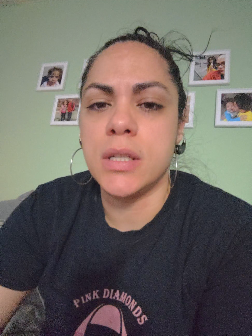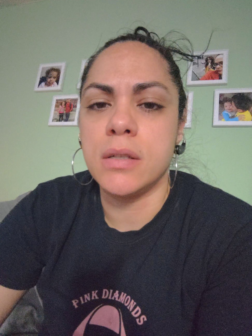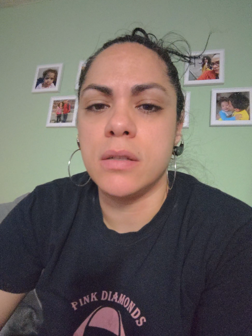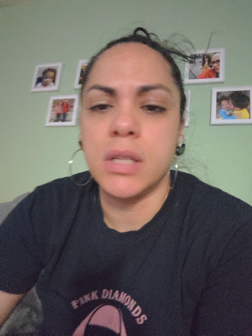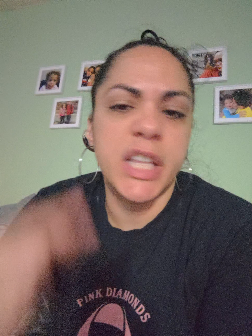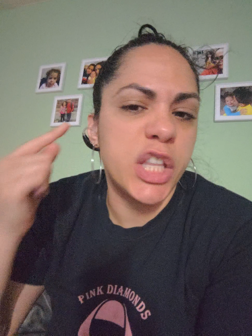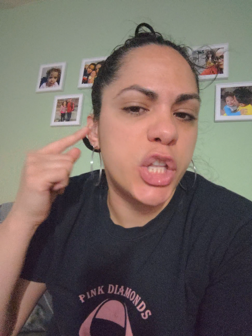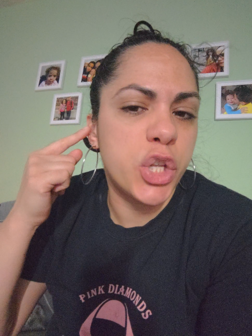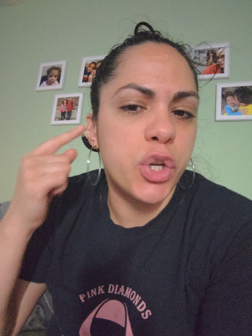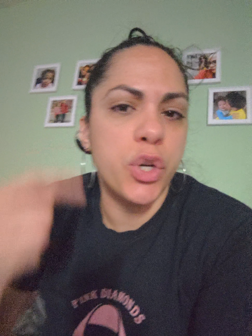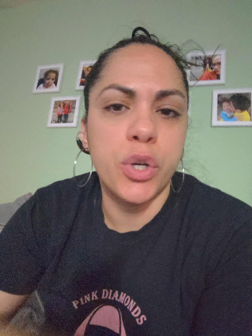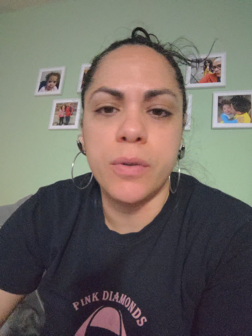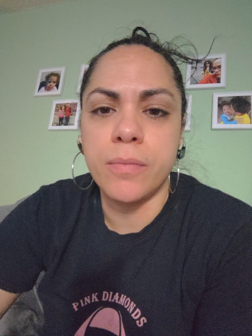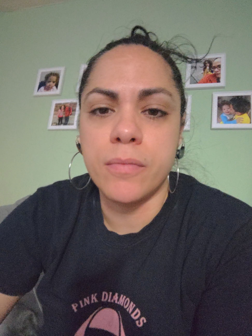ear